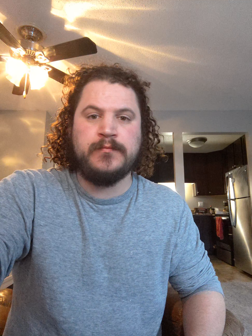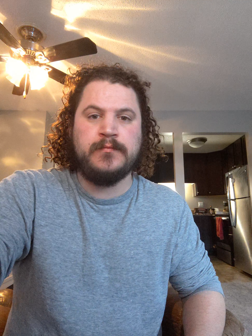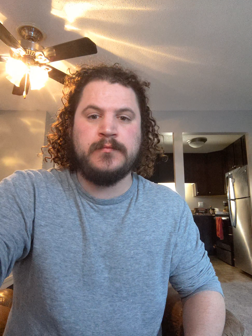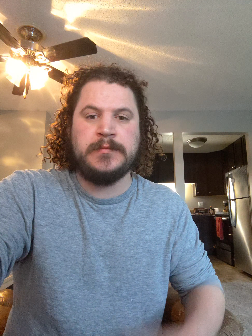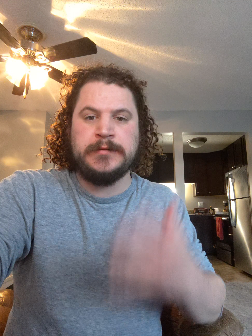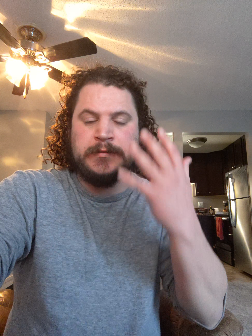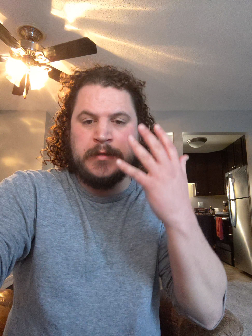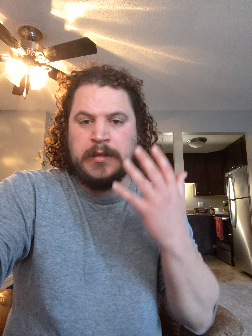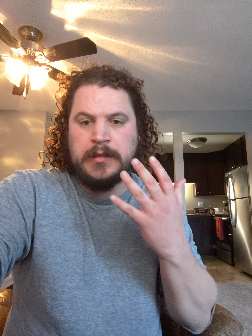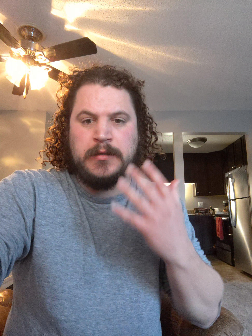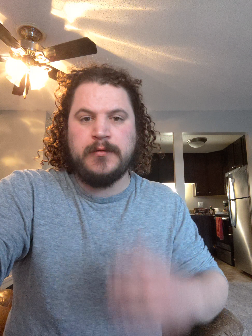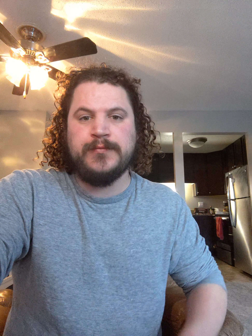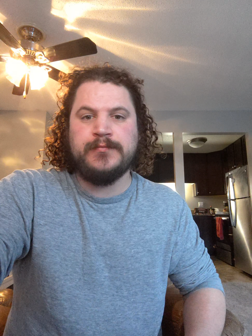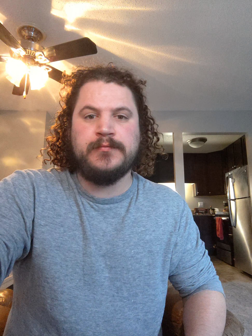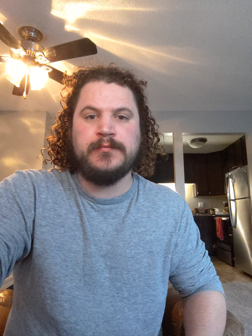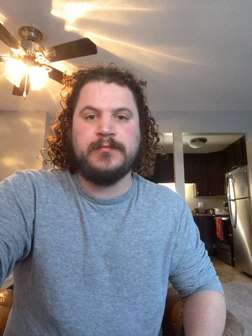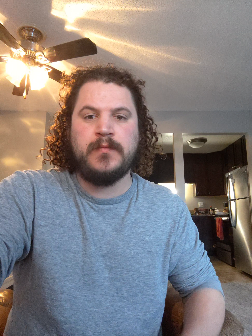sad